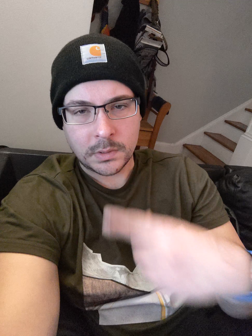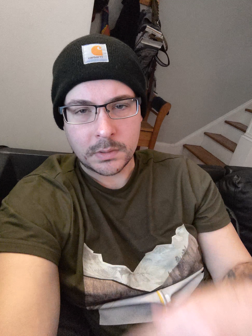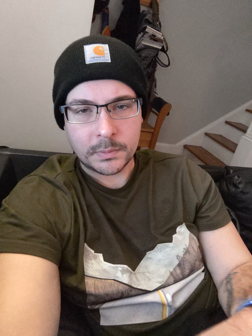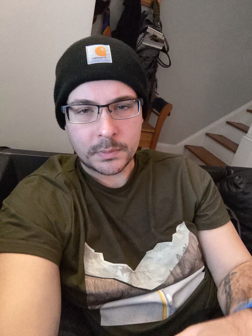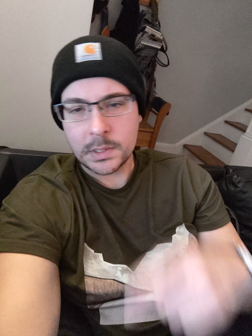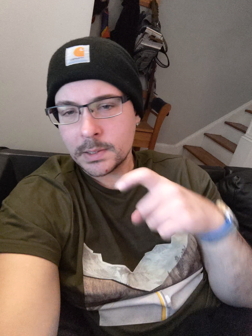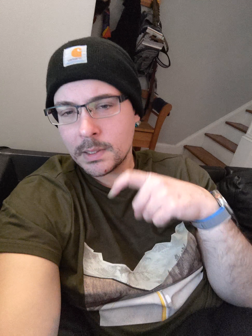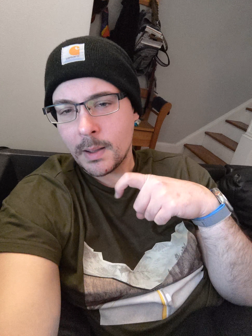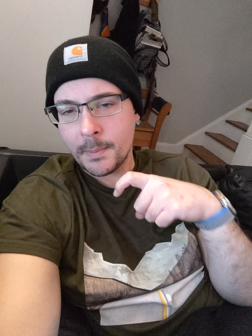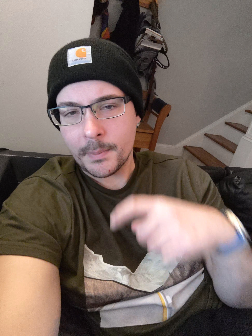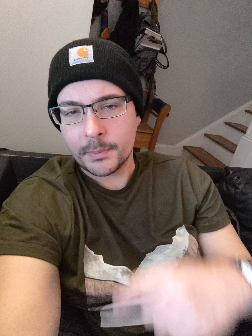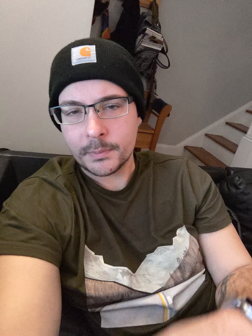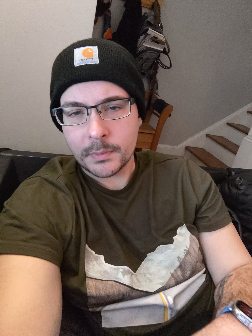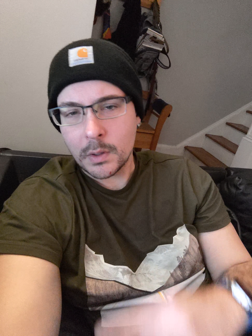time